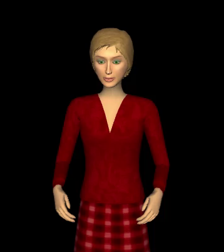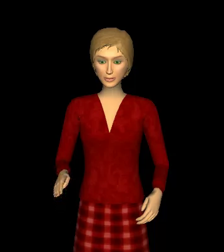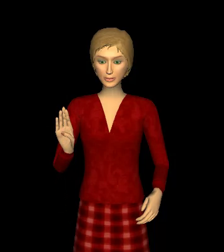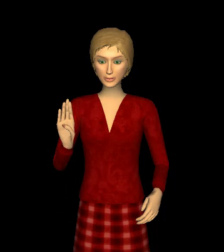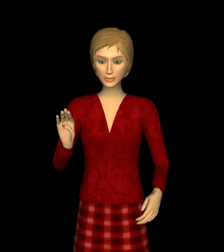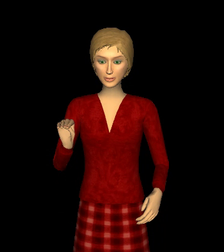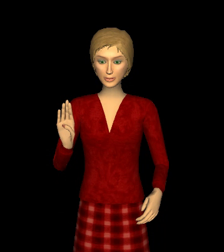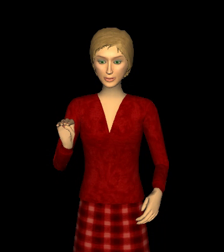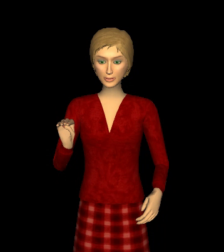أزرق